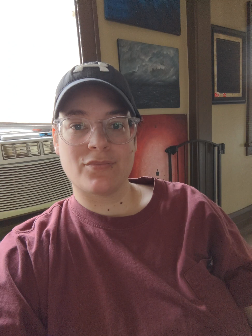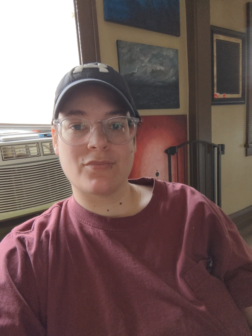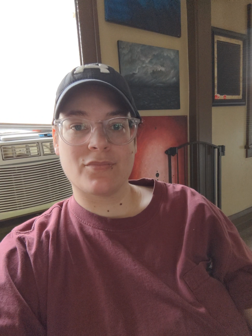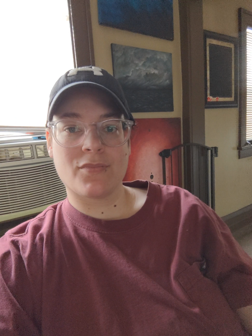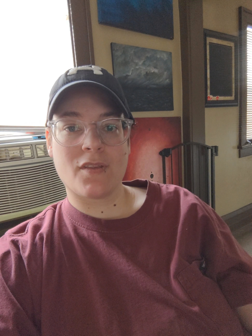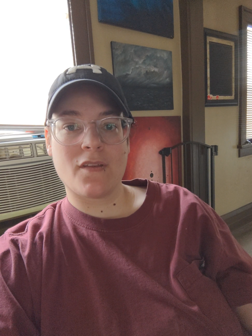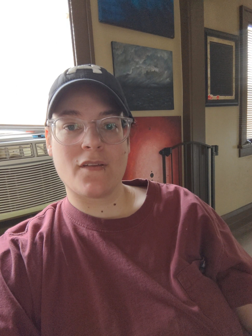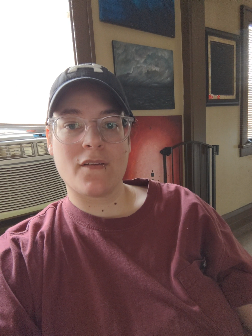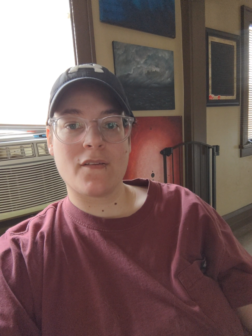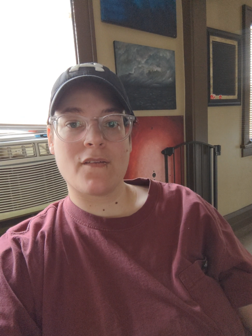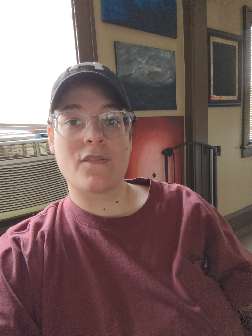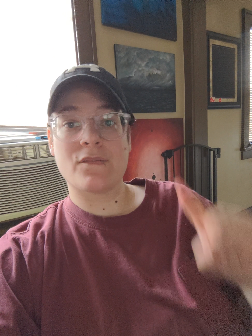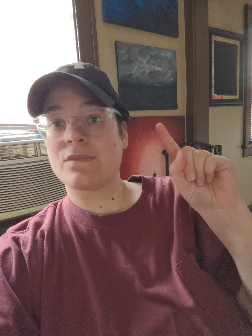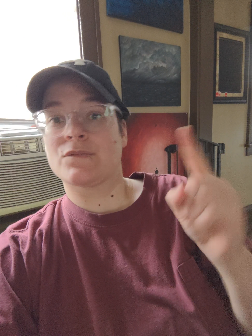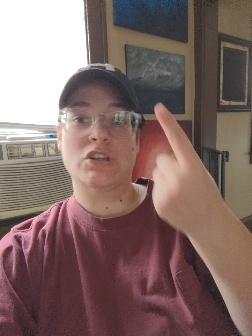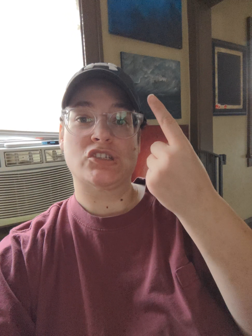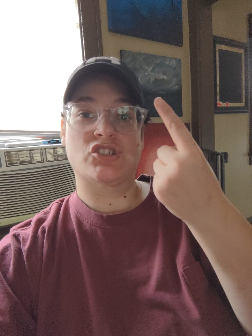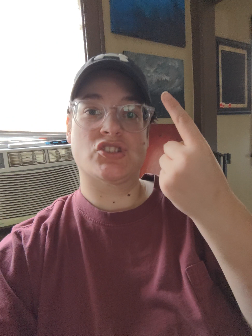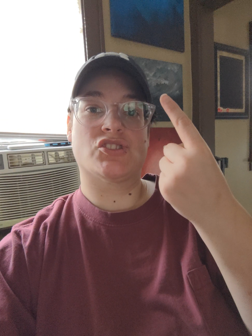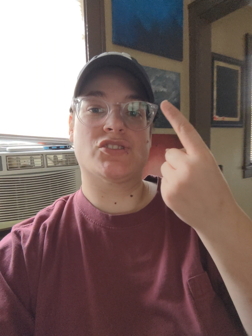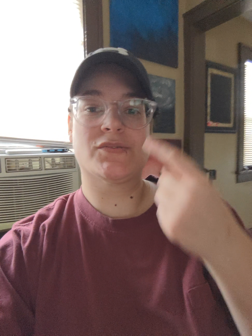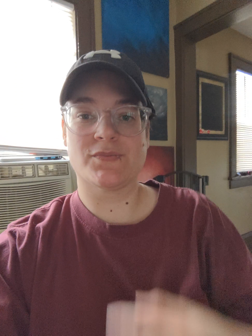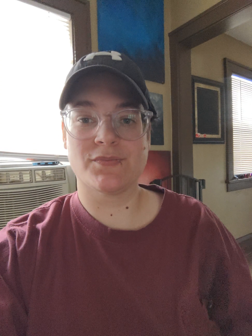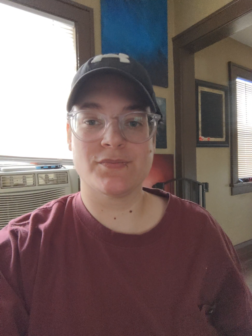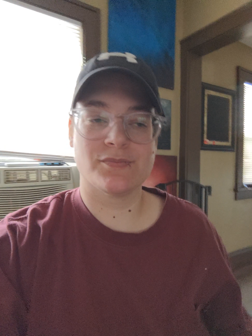first